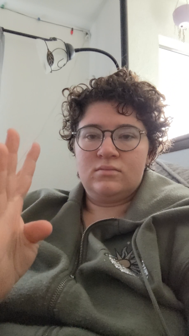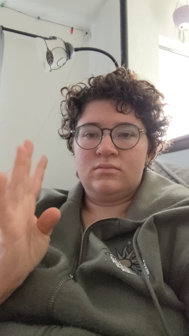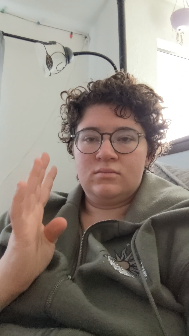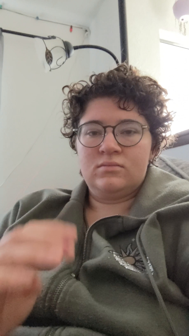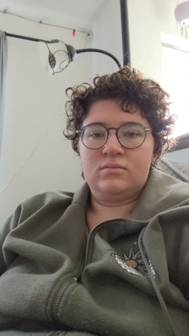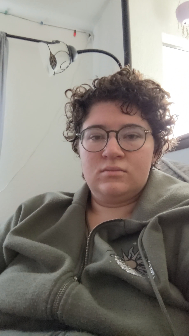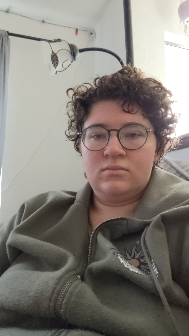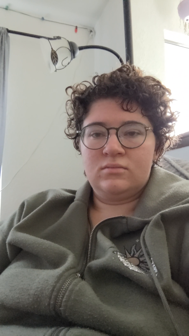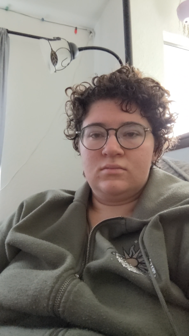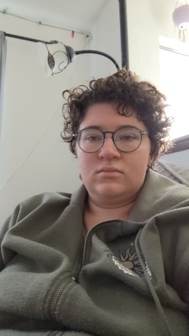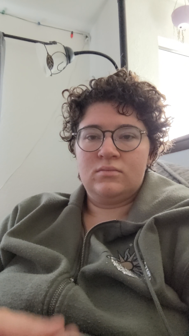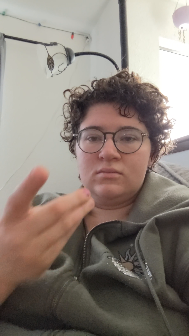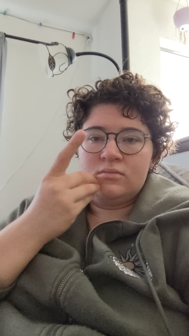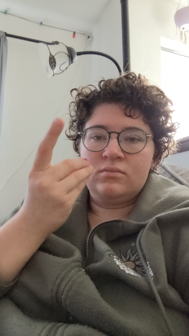dinner